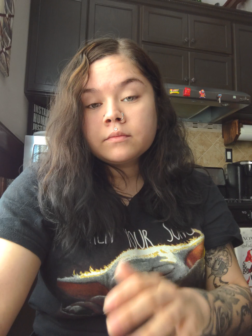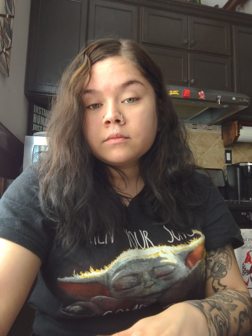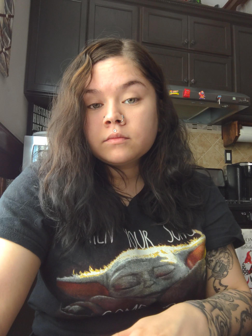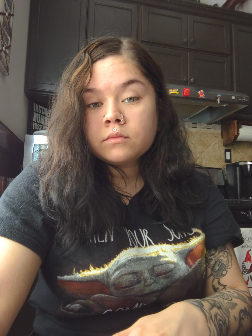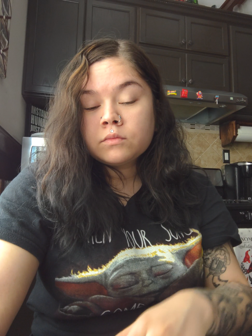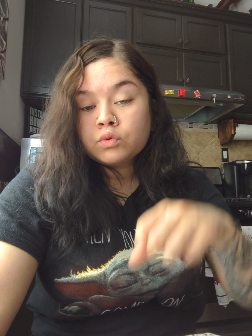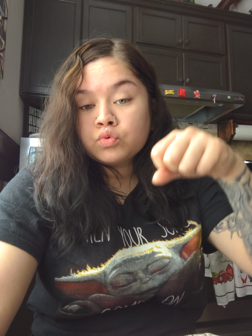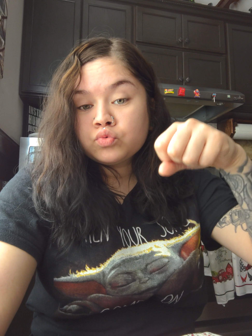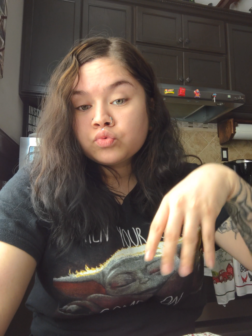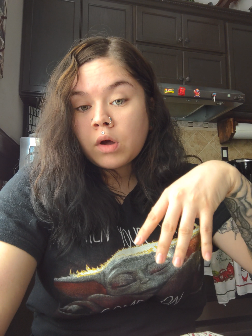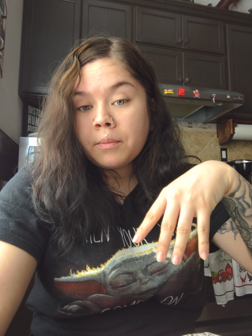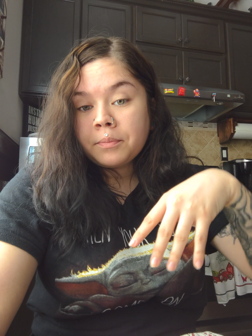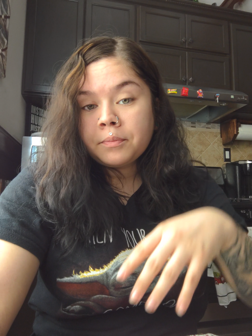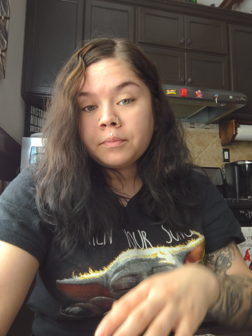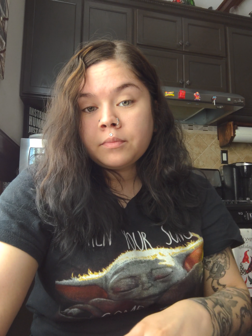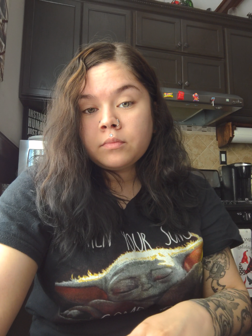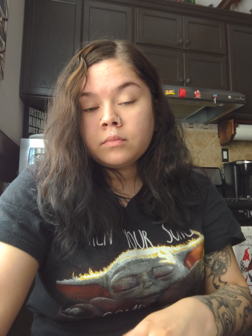drop